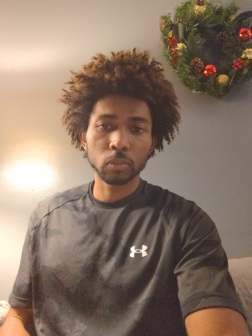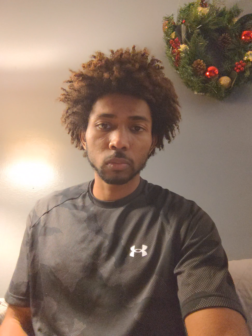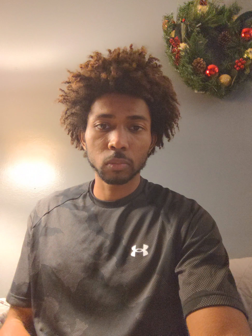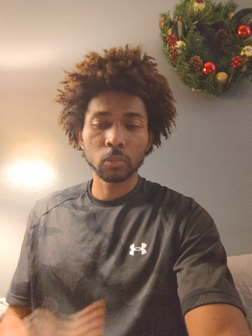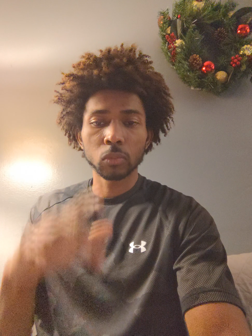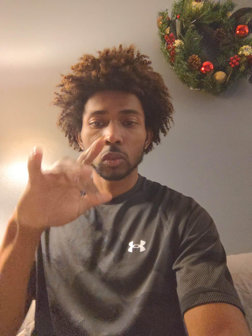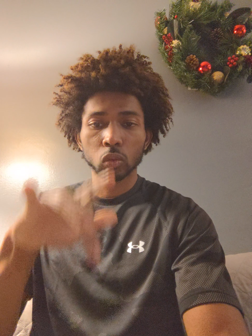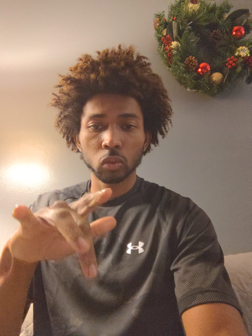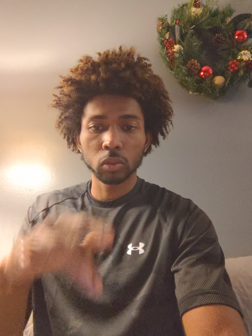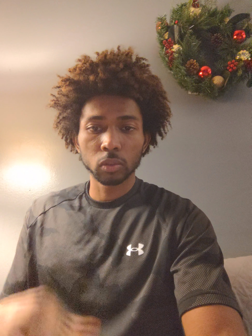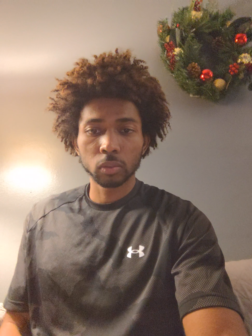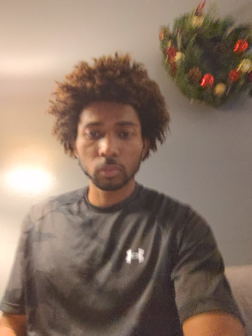touch